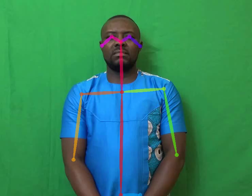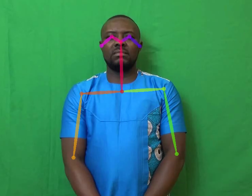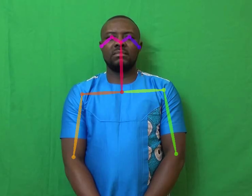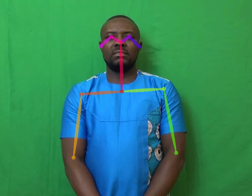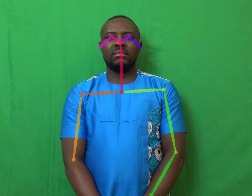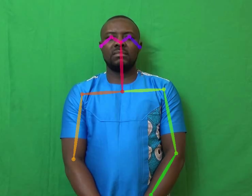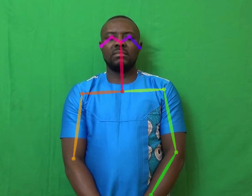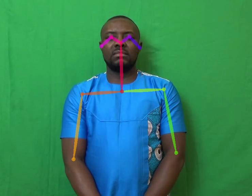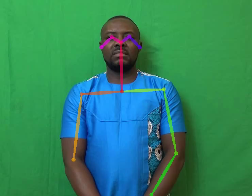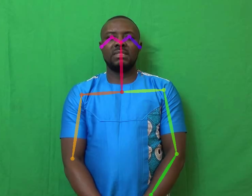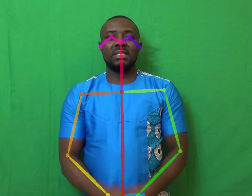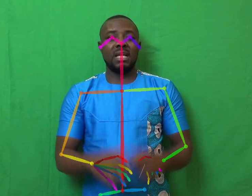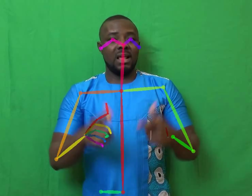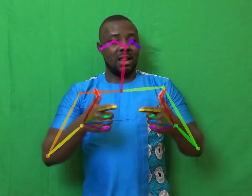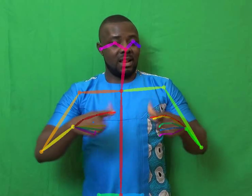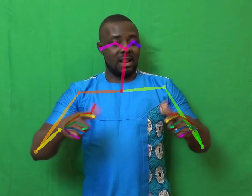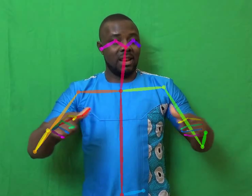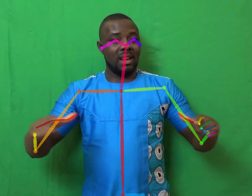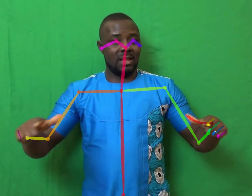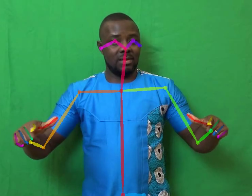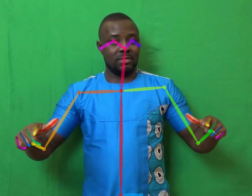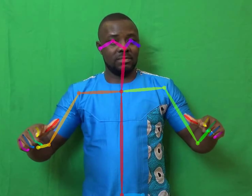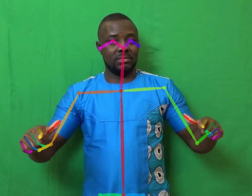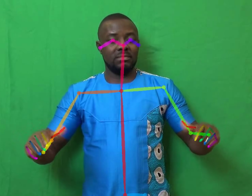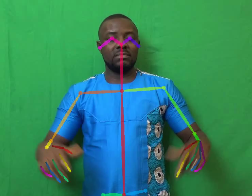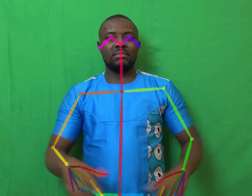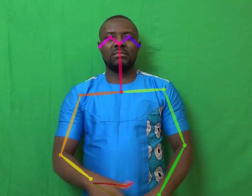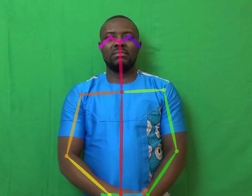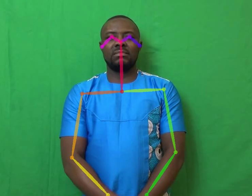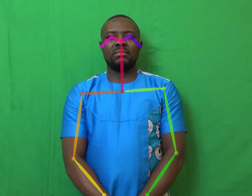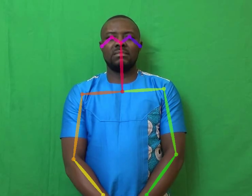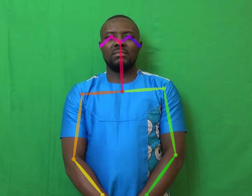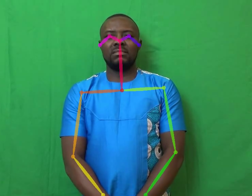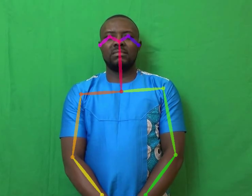language